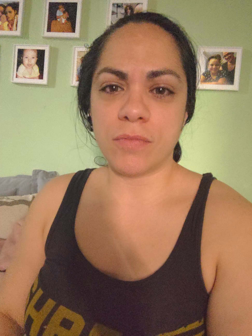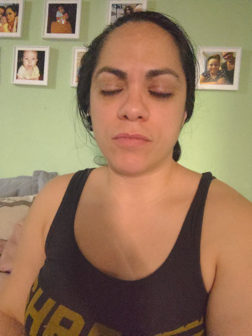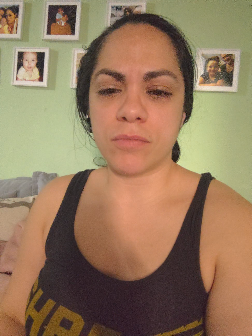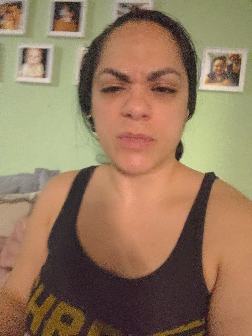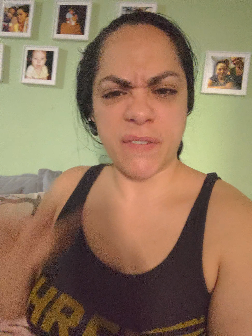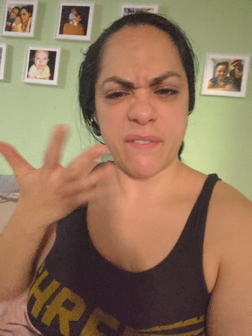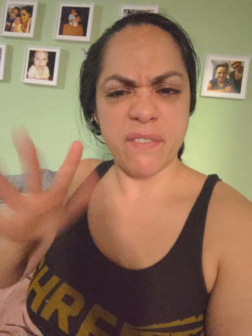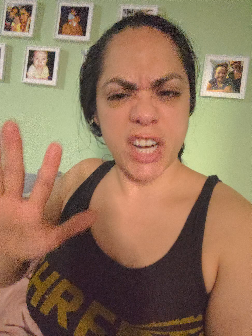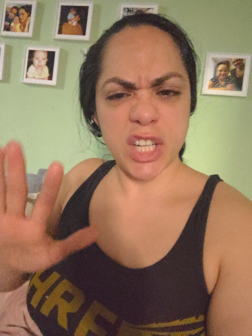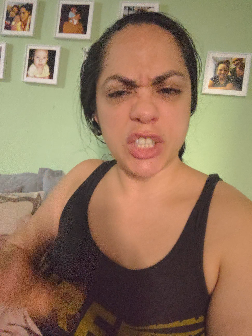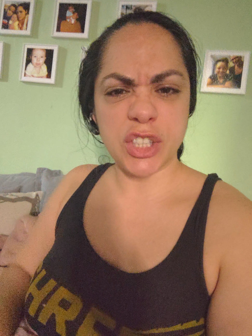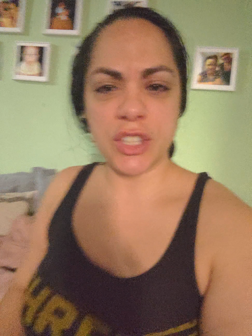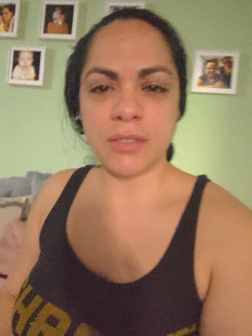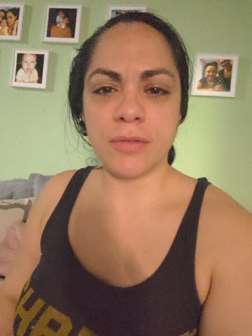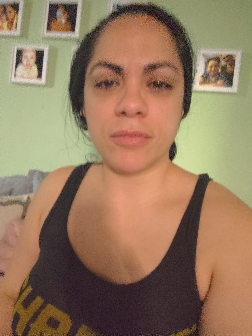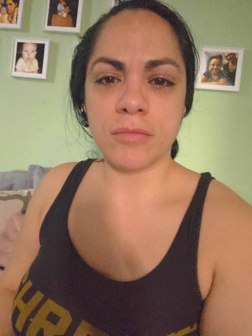finish